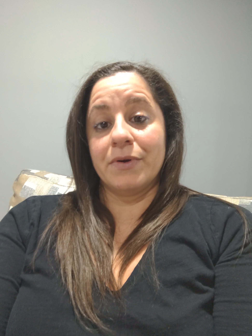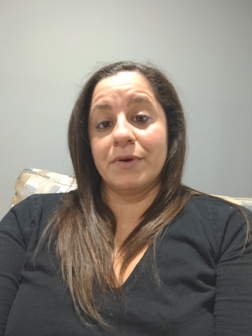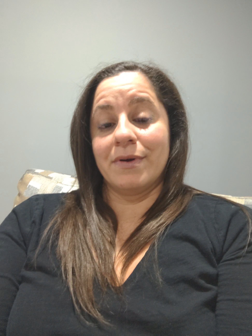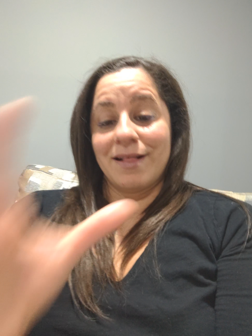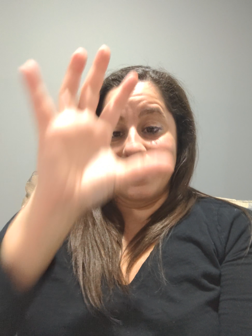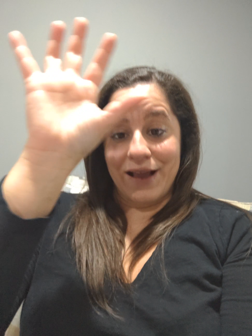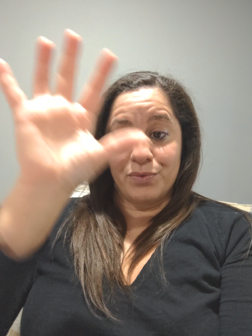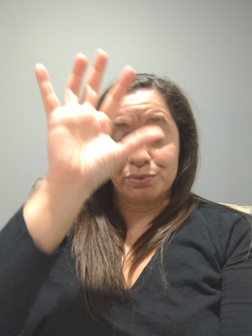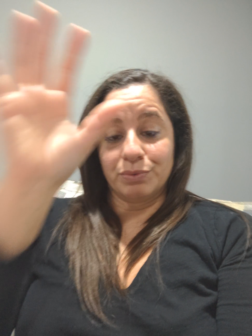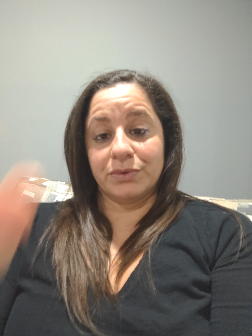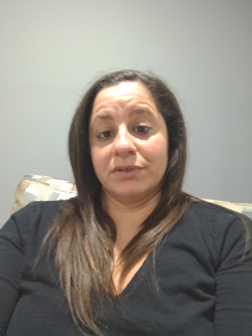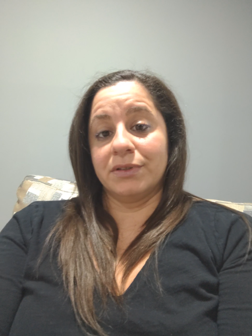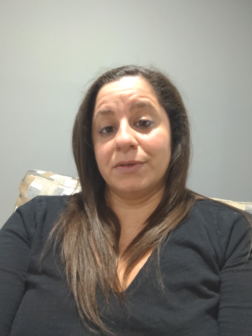cloud